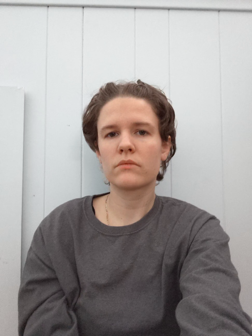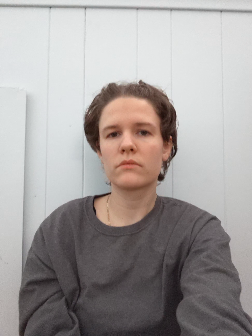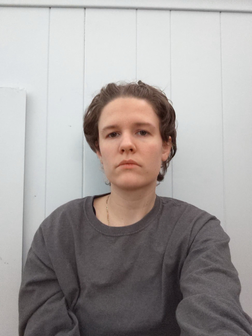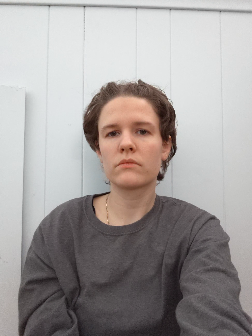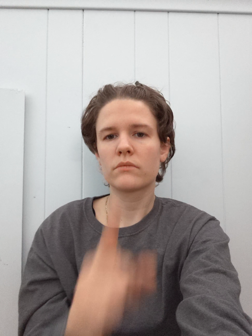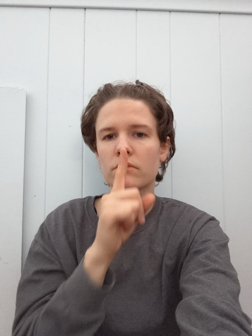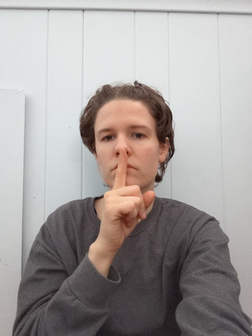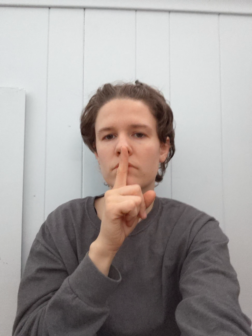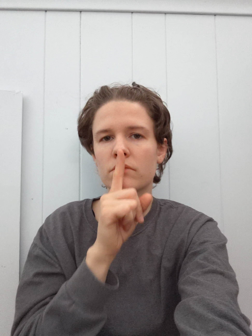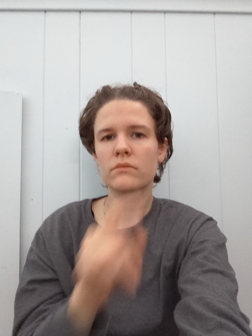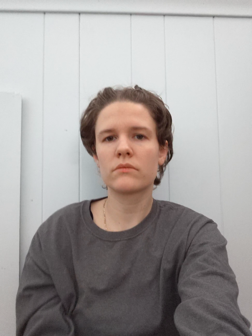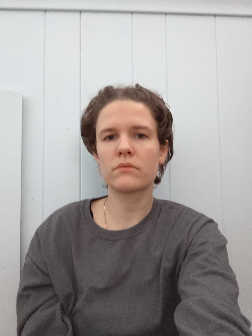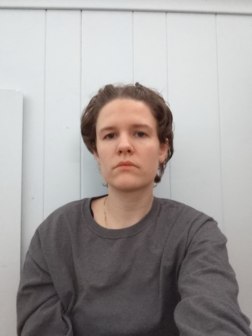shhh